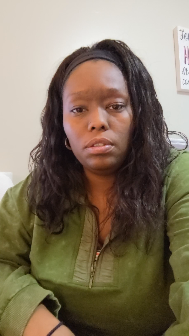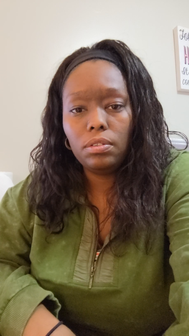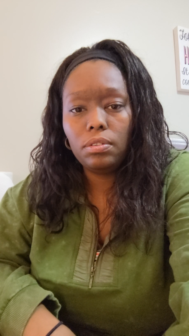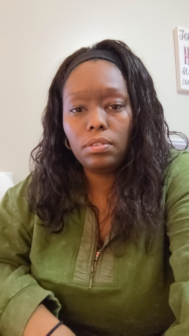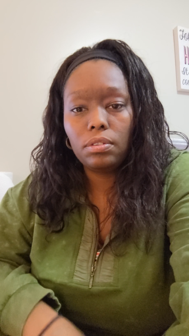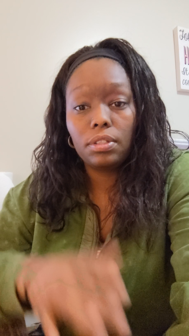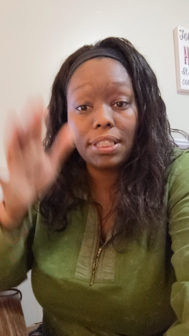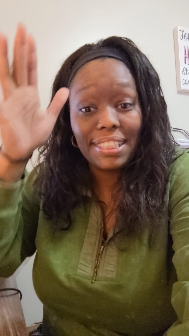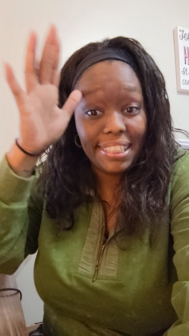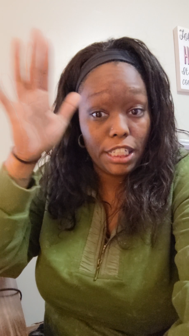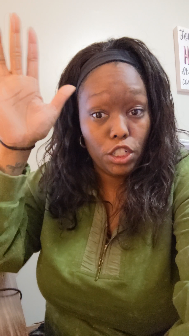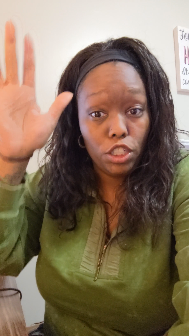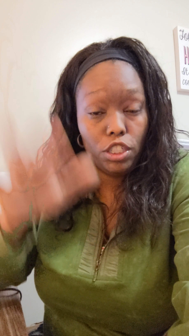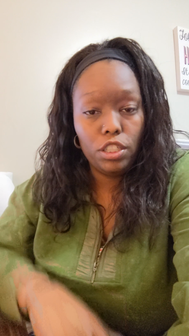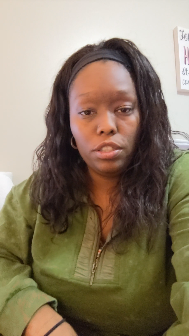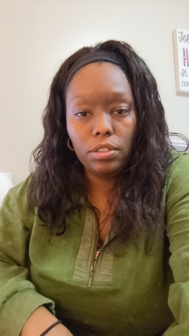deer